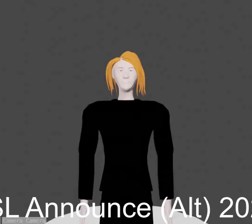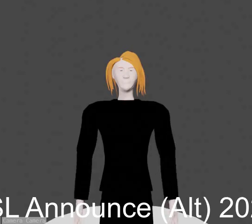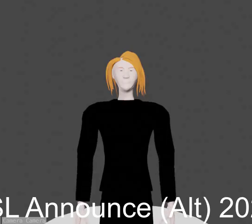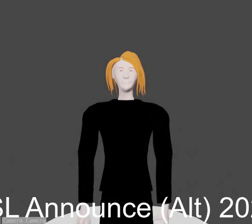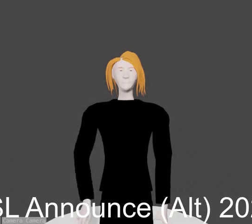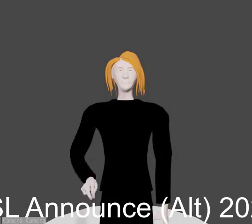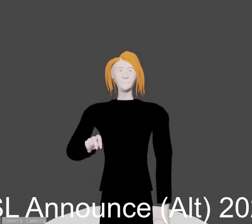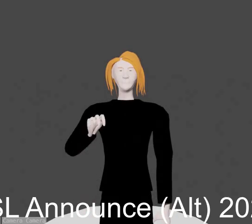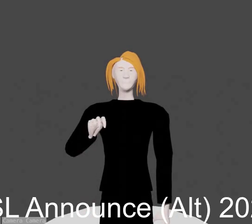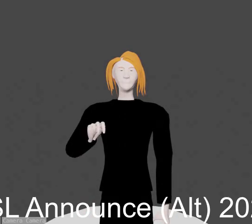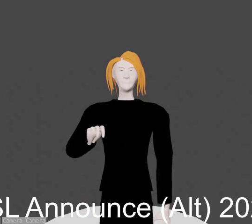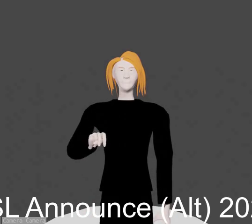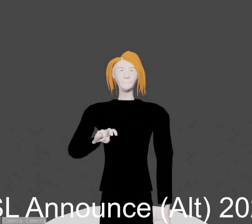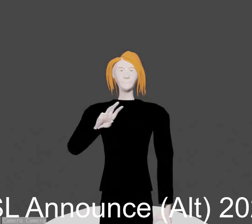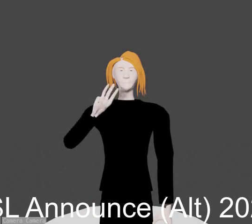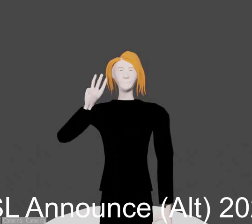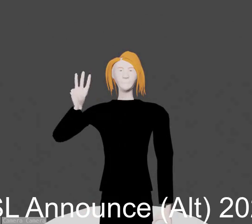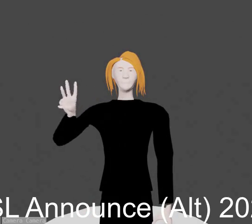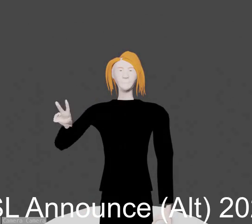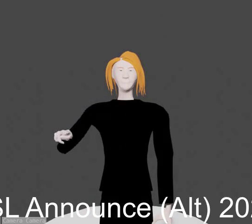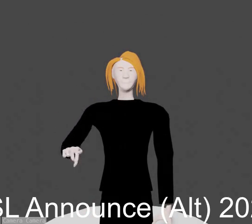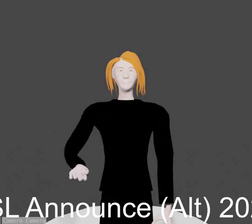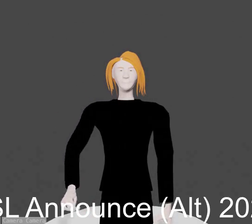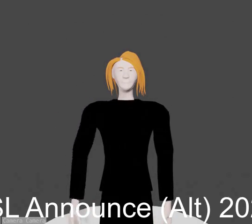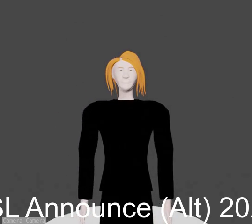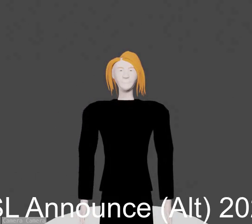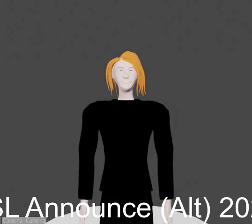Announce